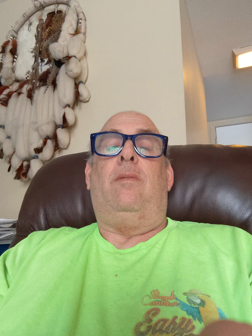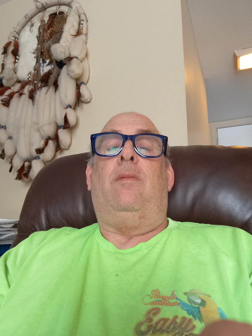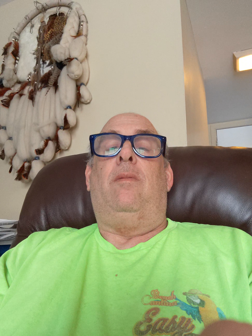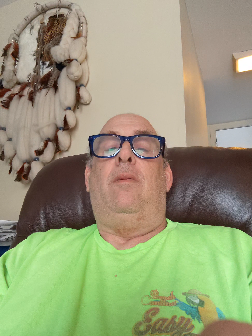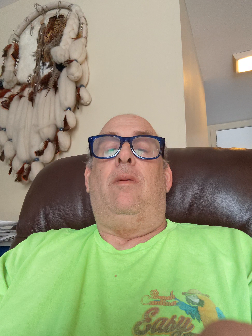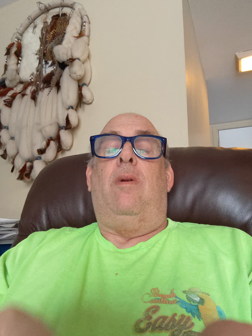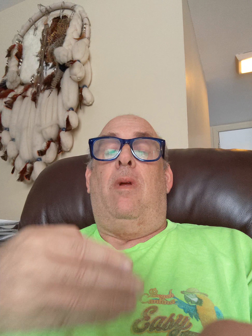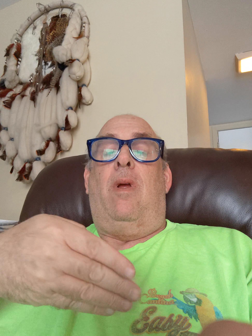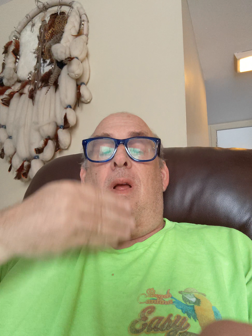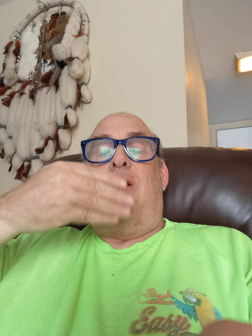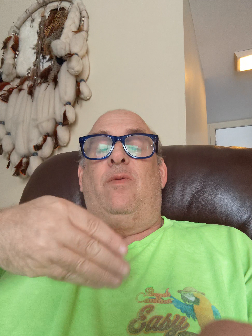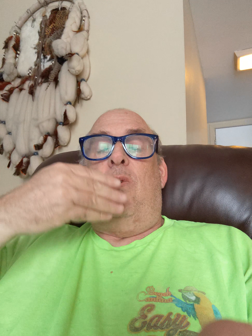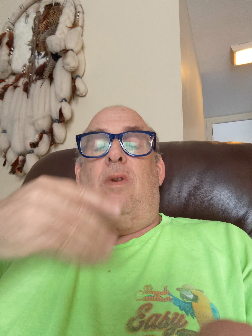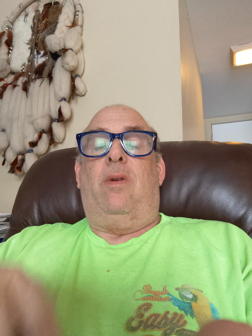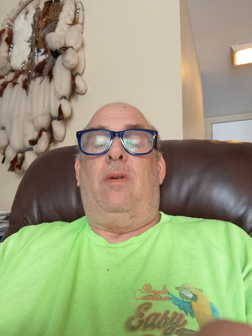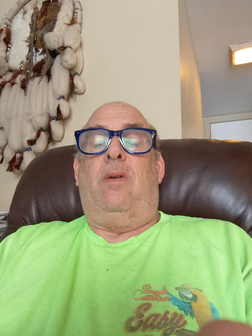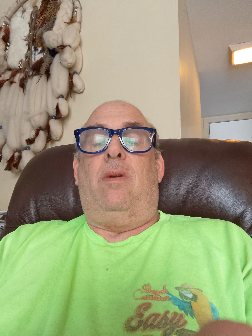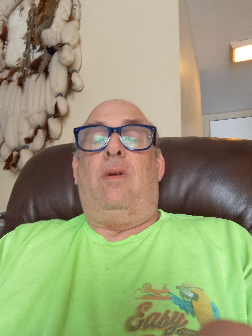cereal